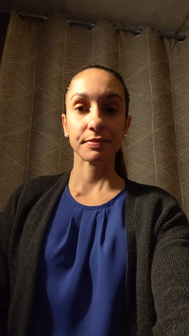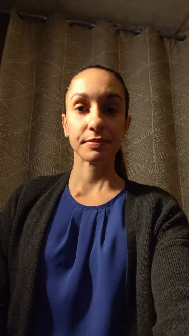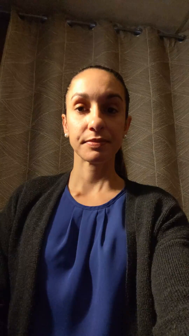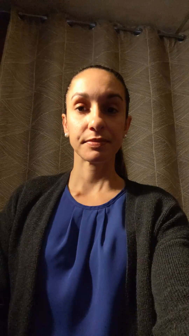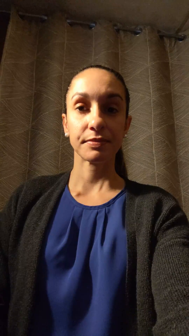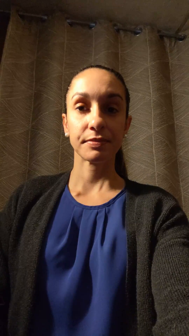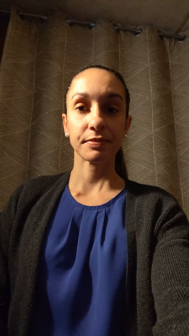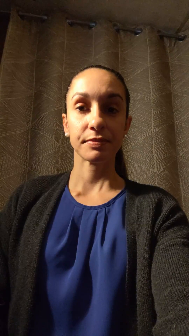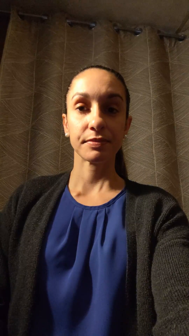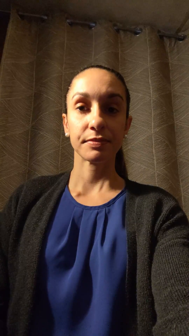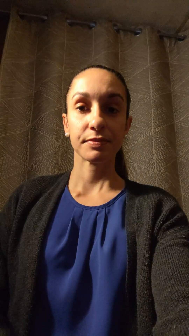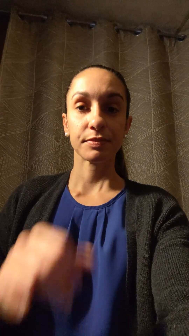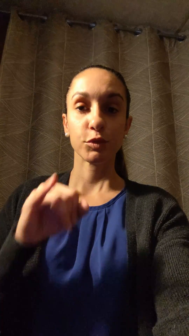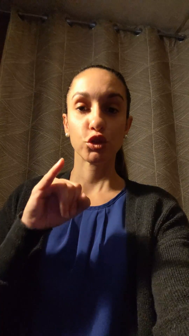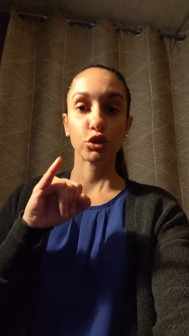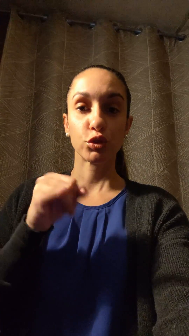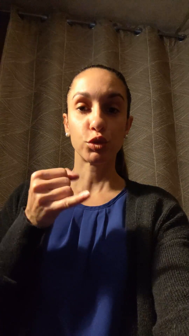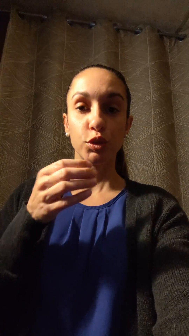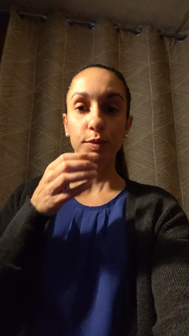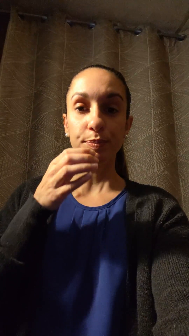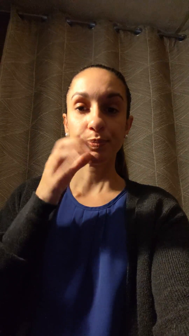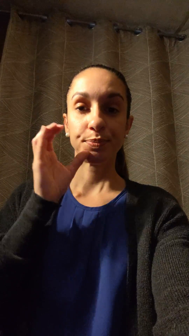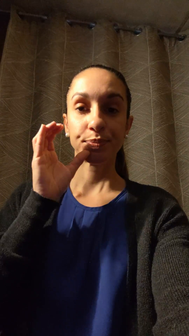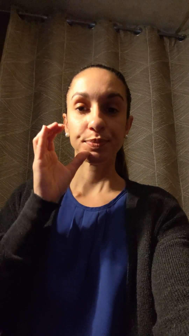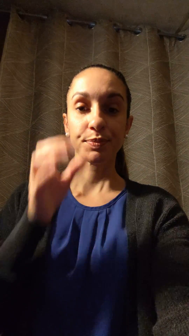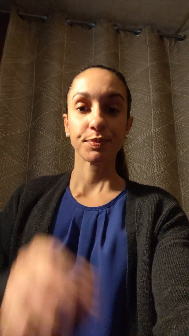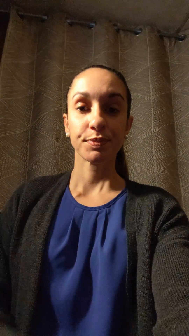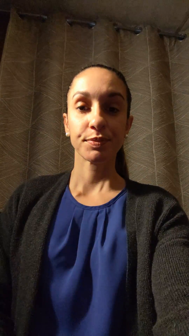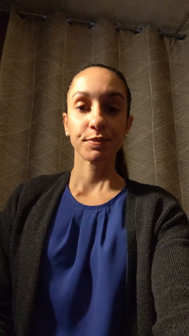juice